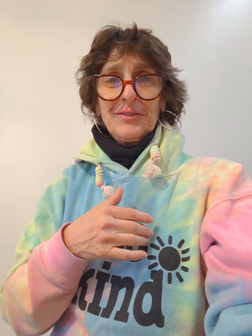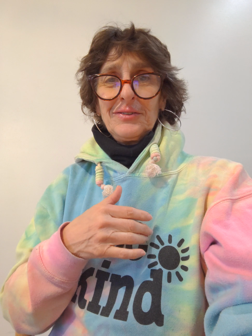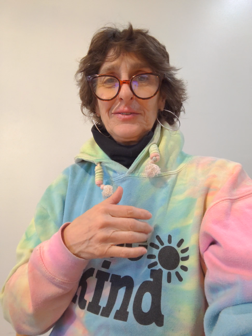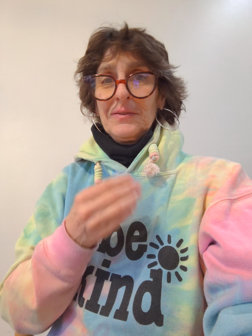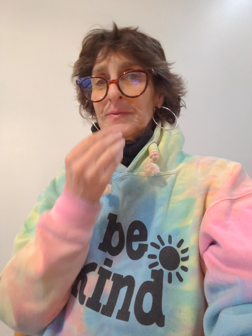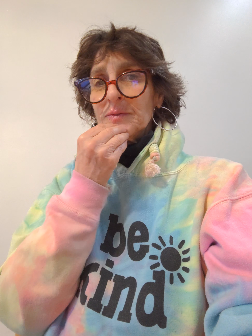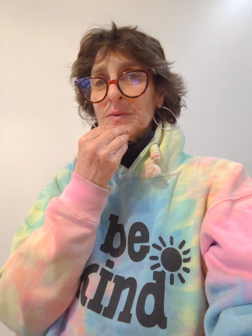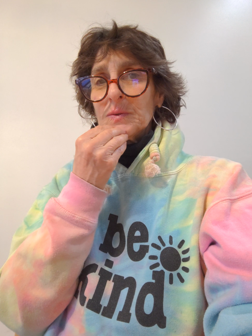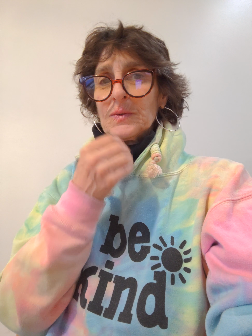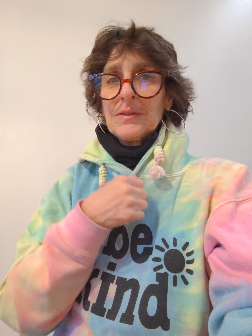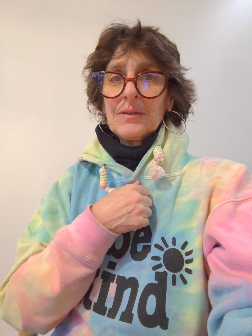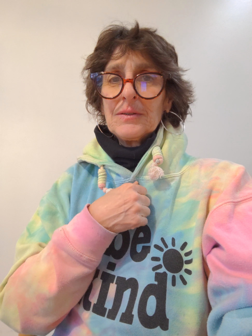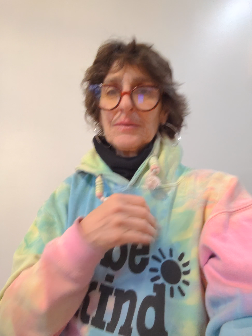food